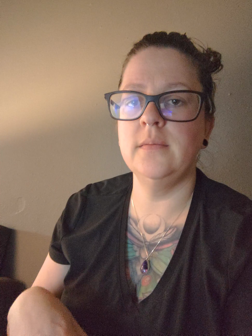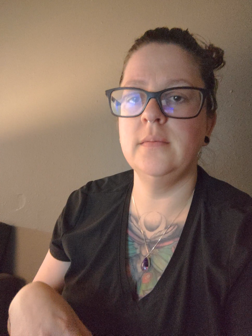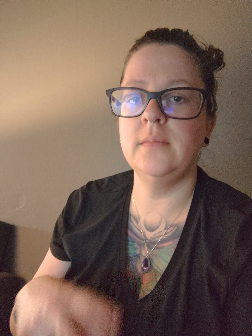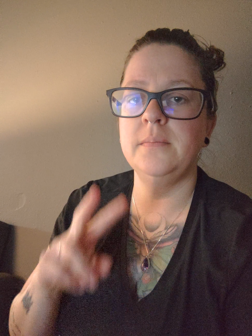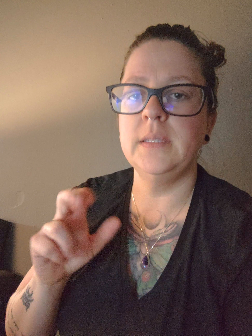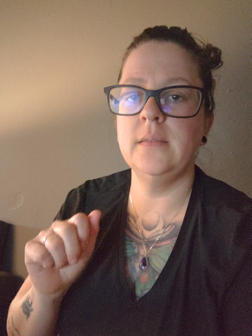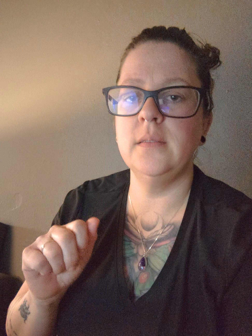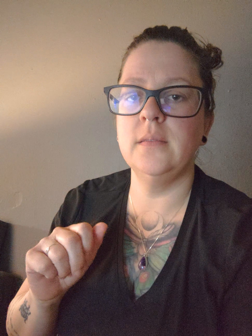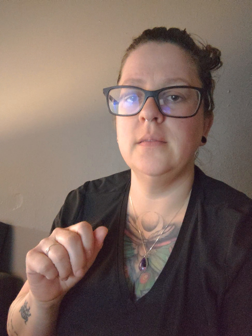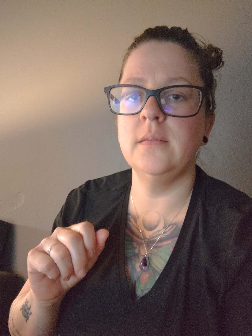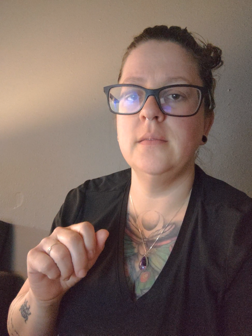pizza